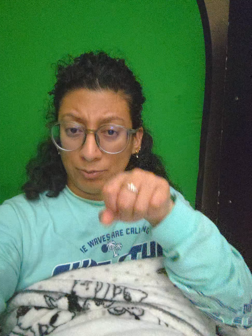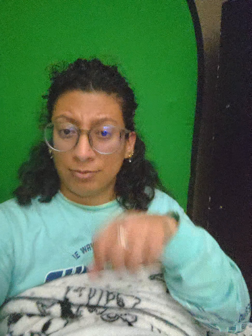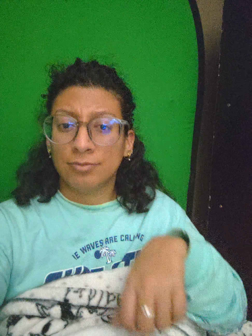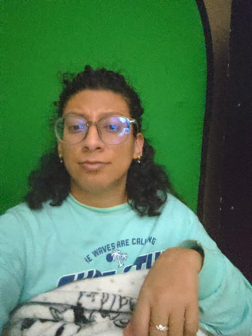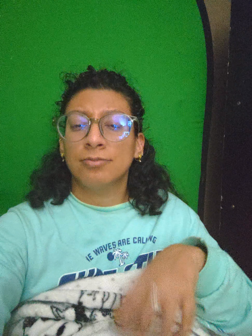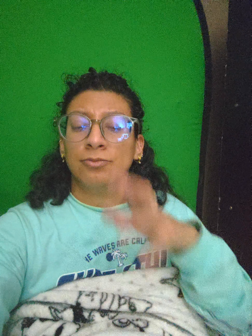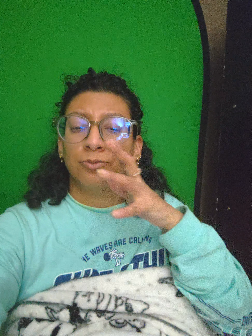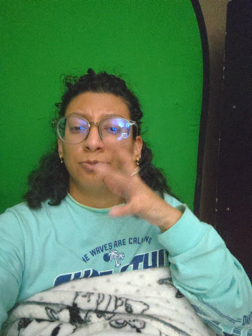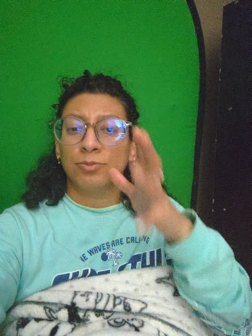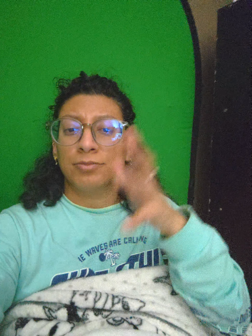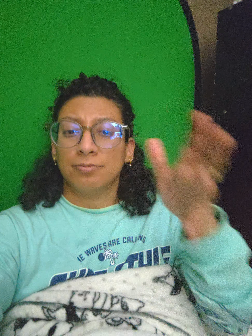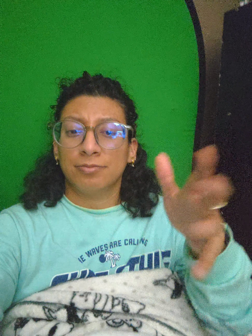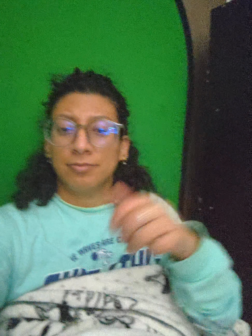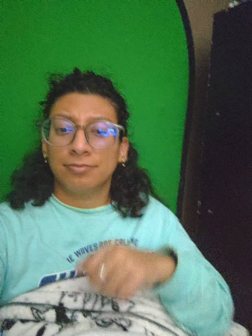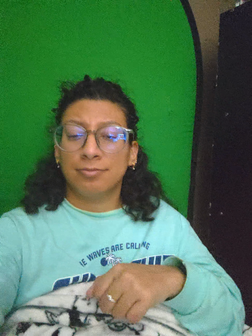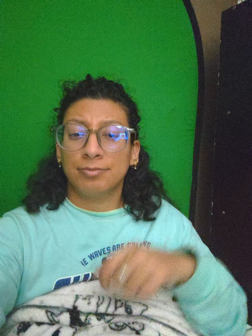grandma